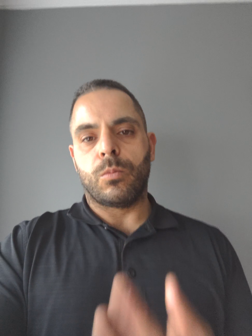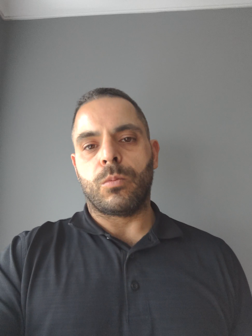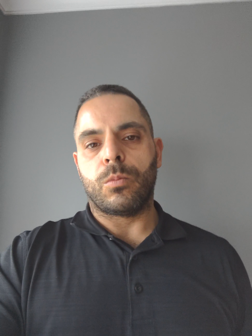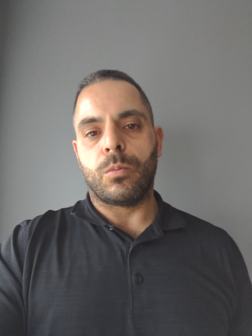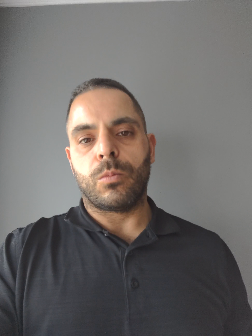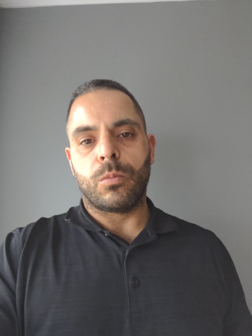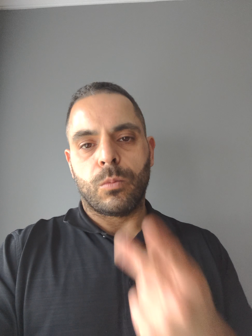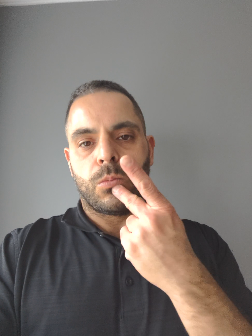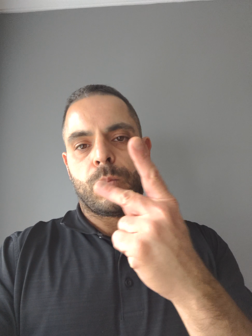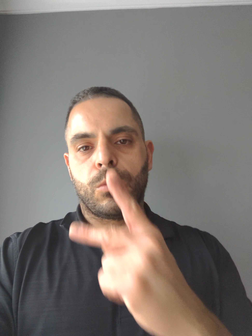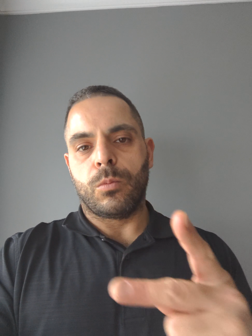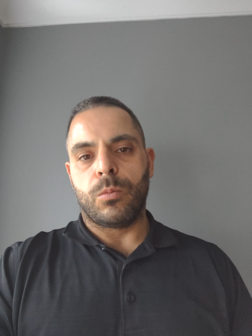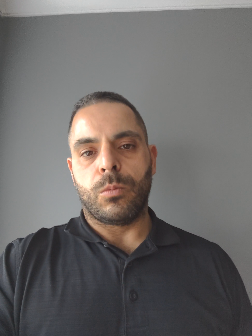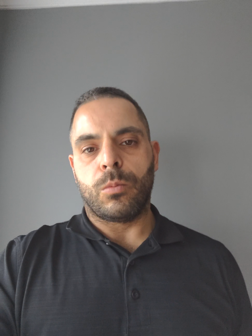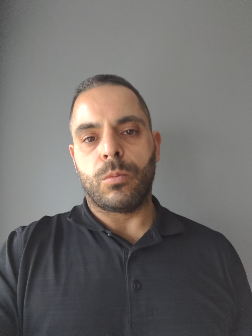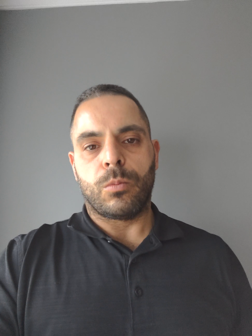pen